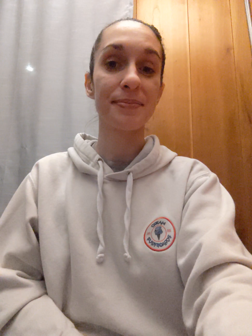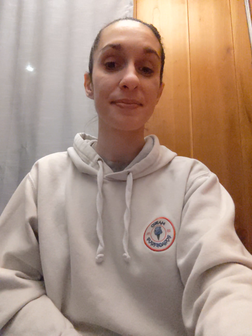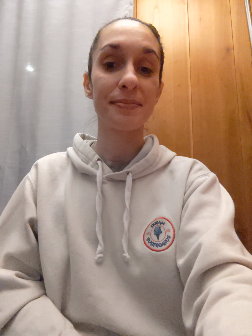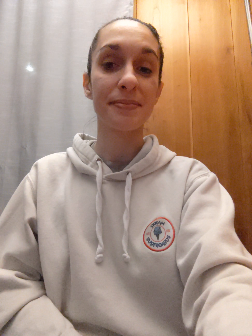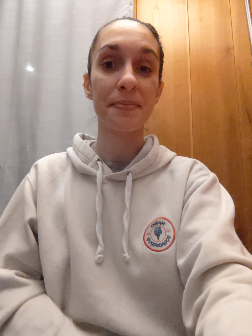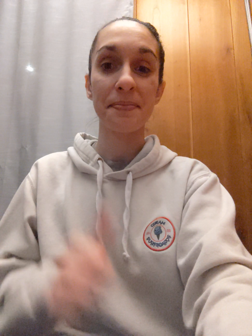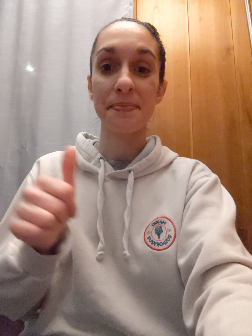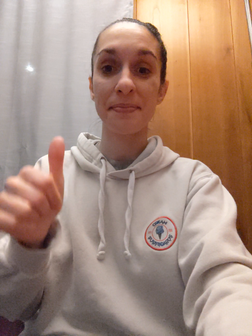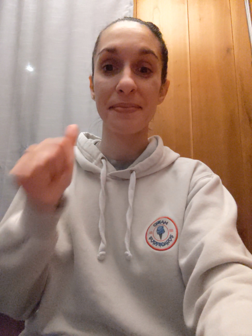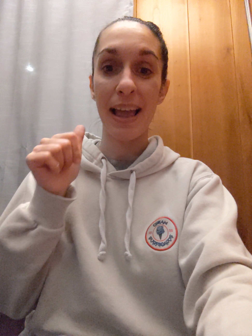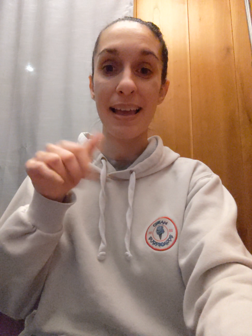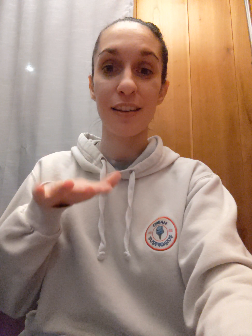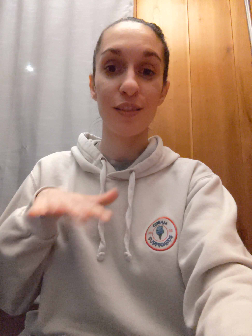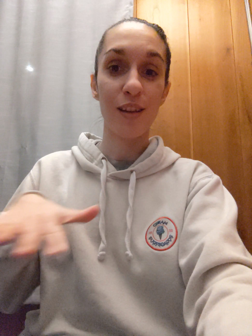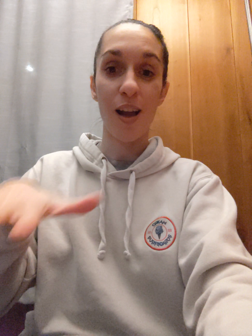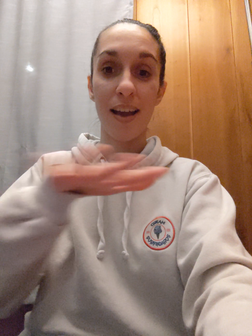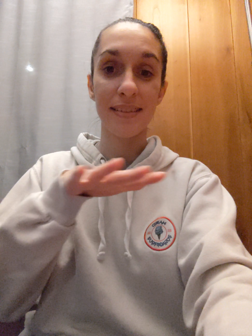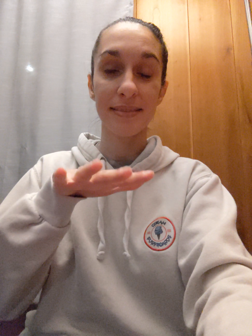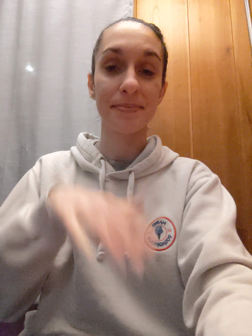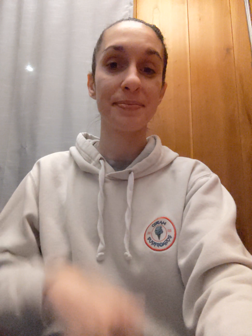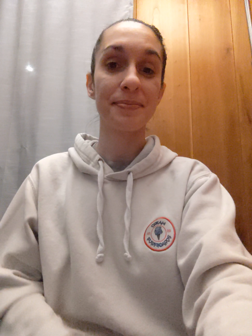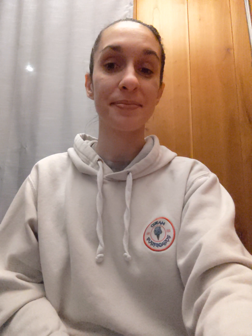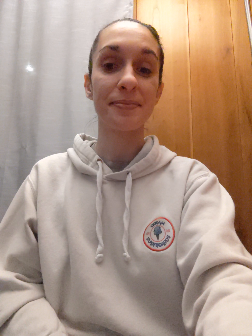backyard